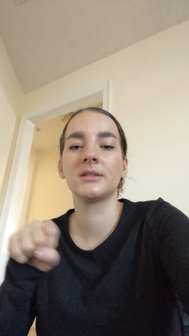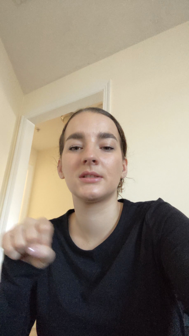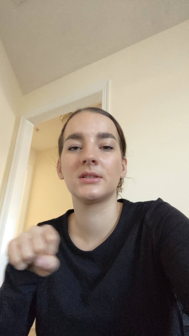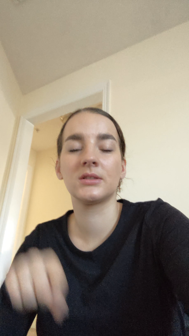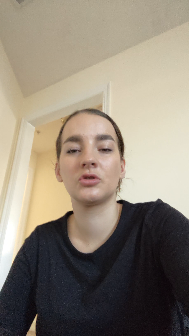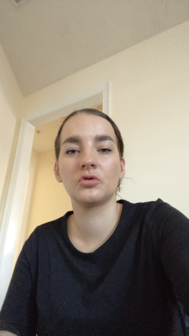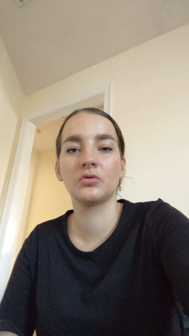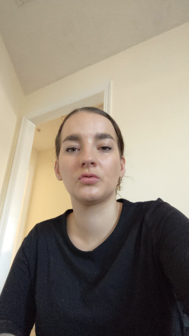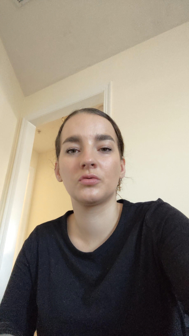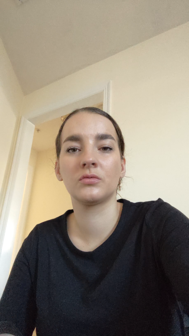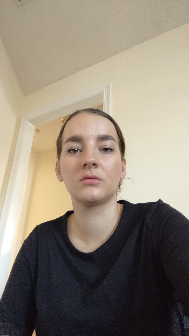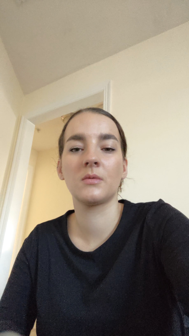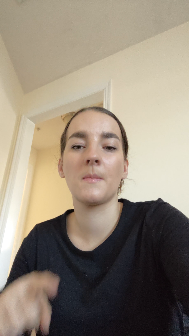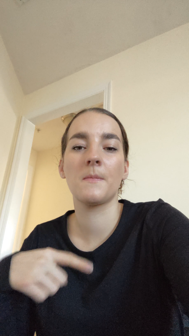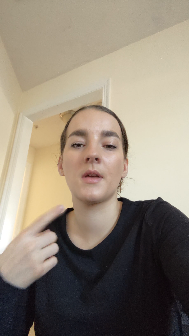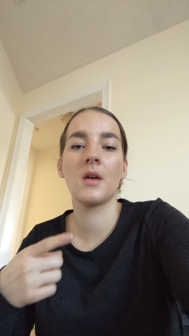about